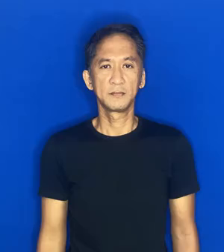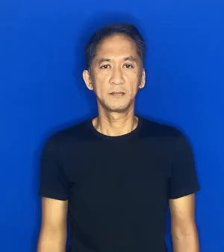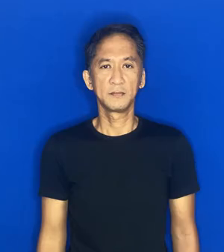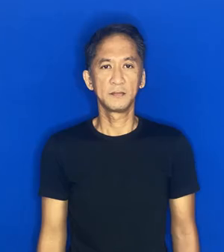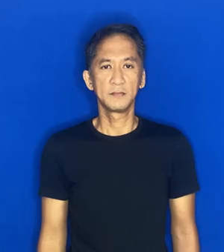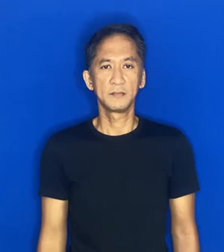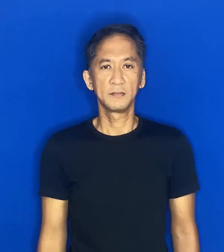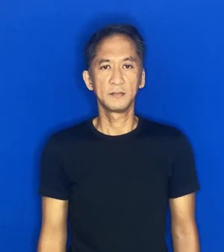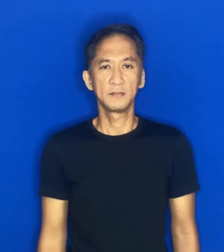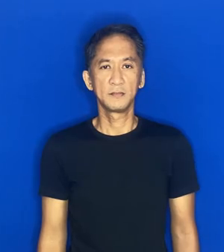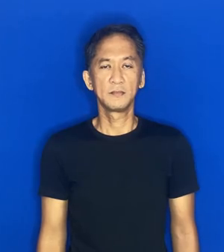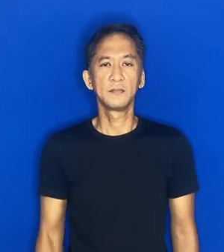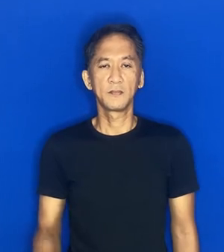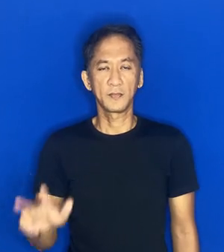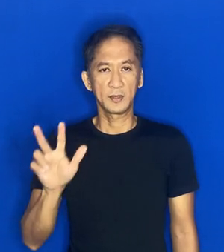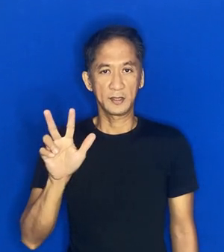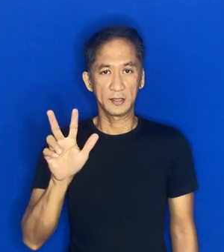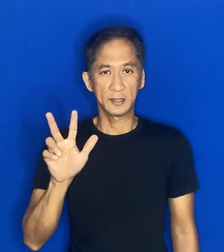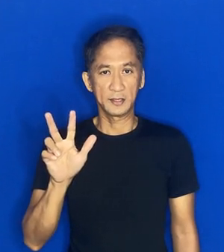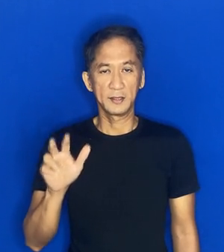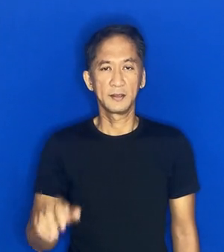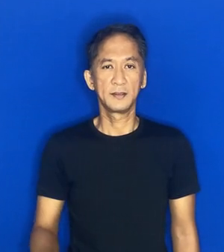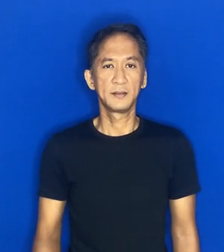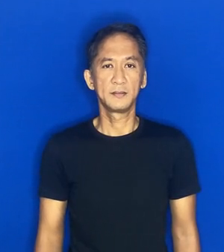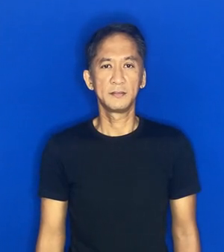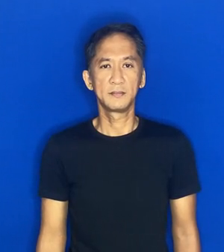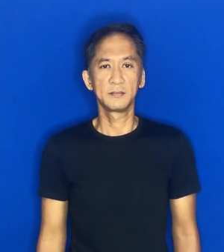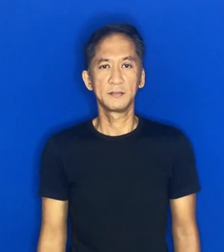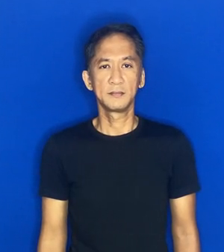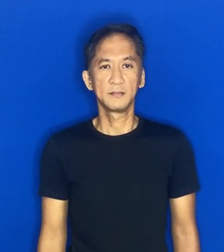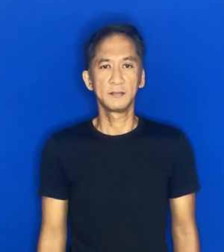three